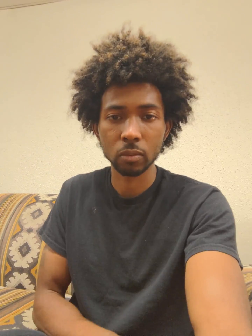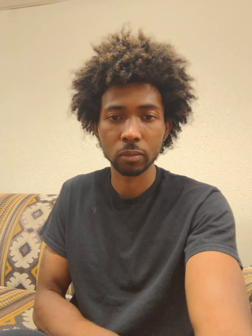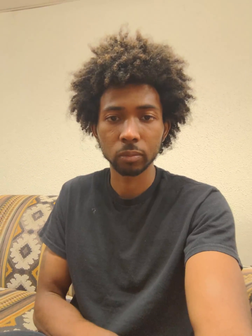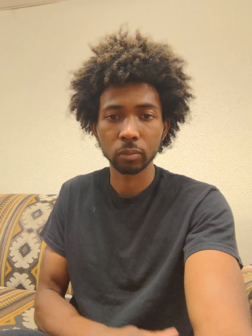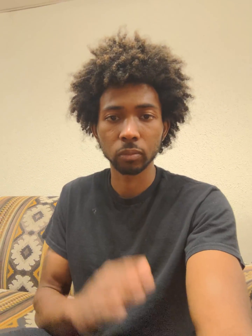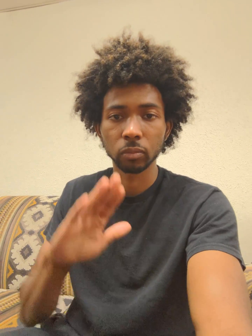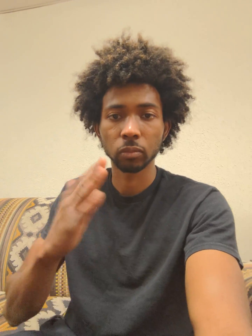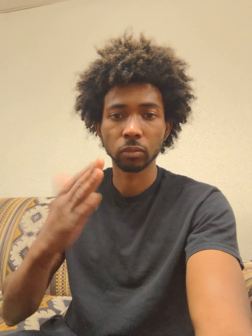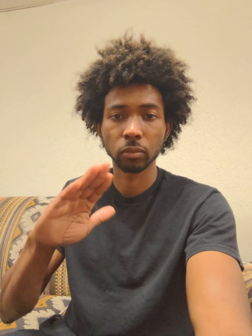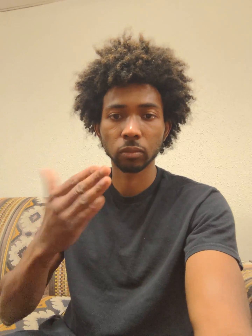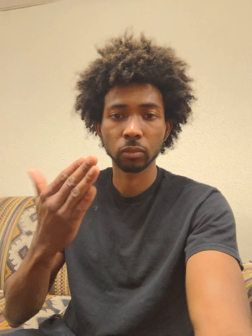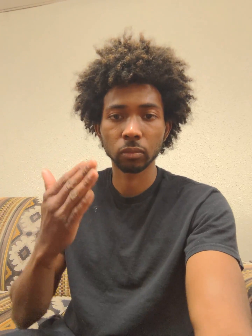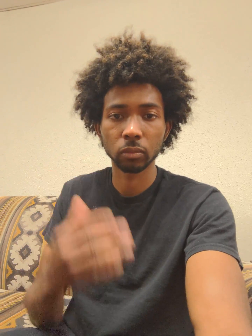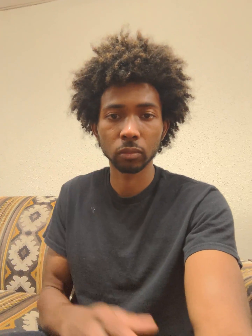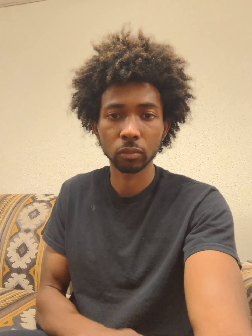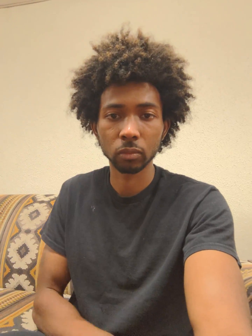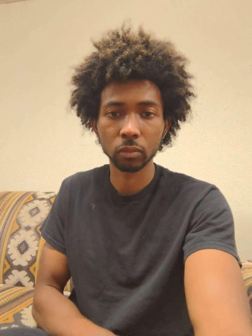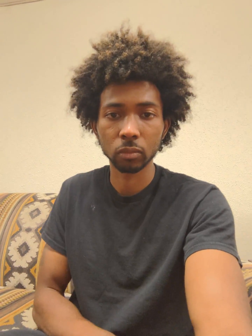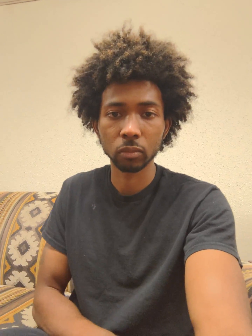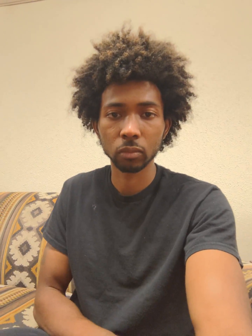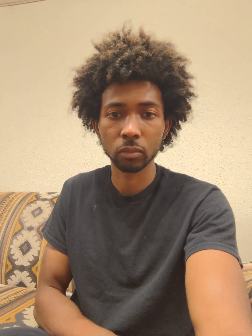downtown